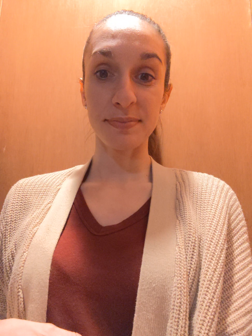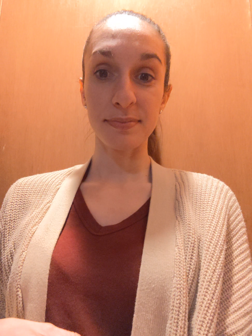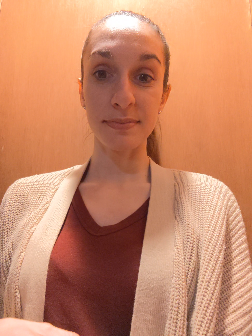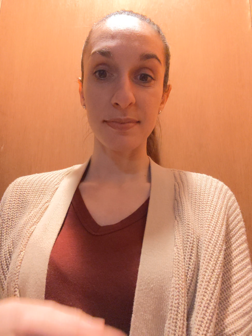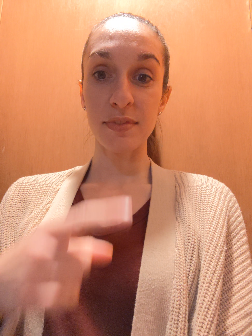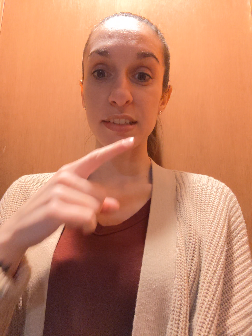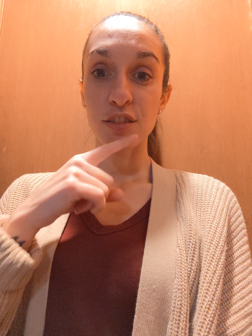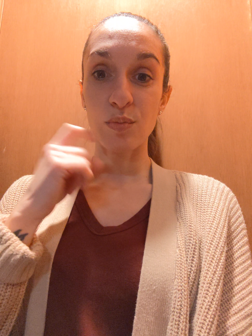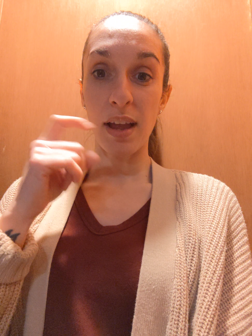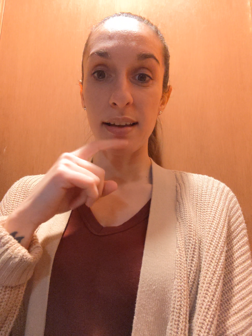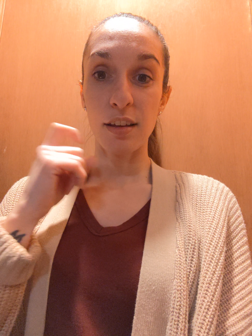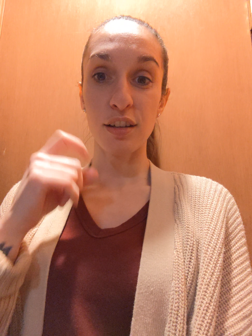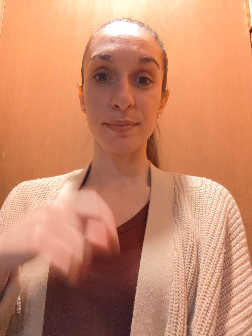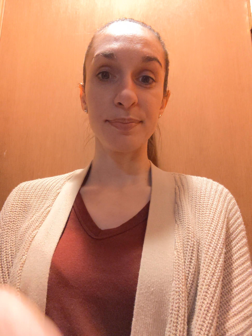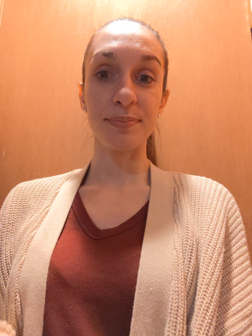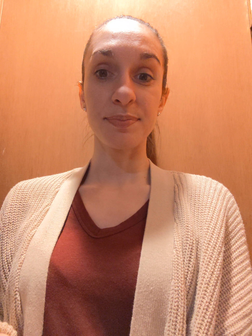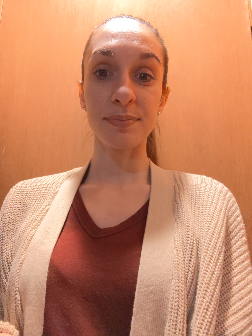dry